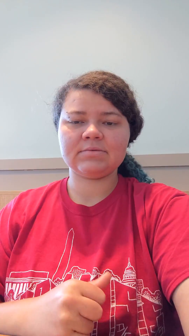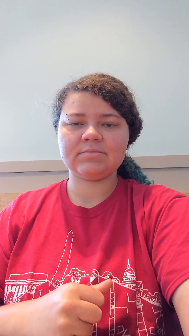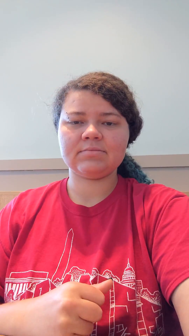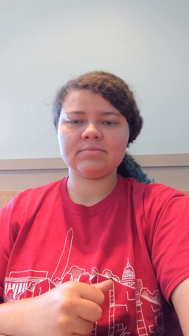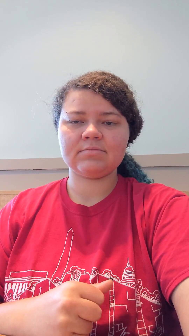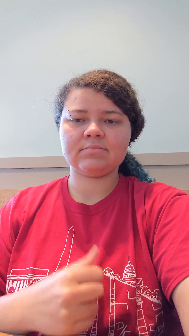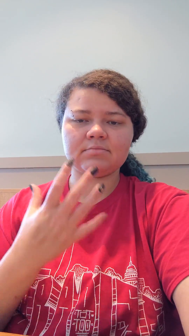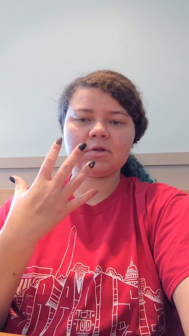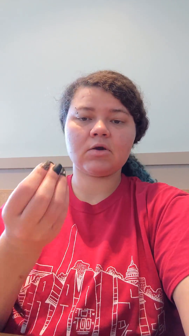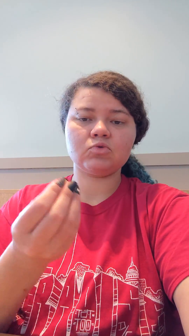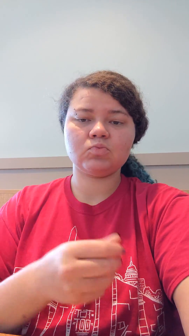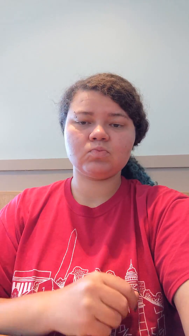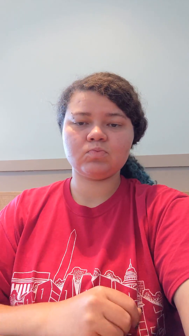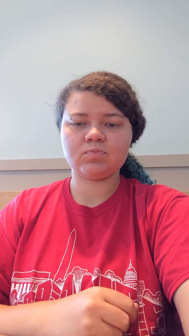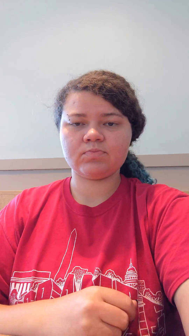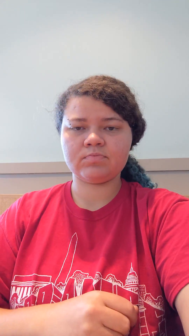got to